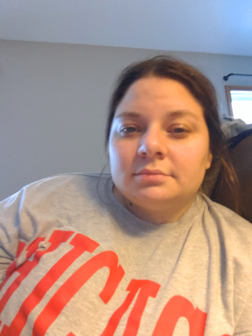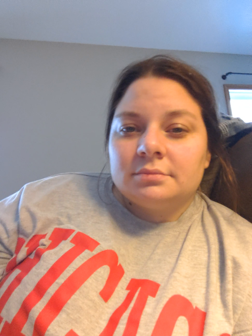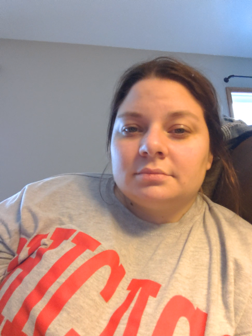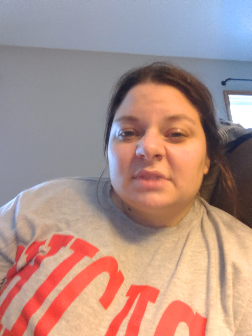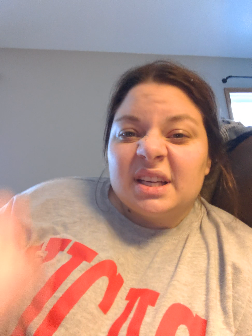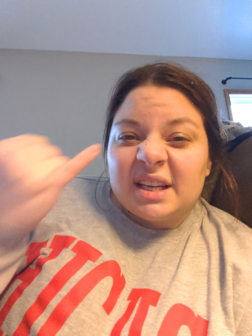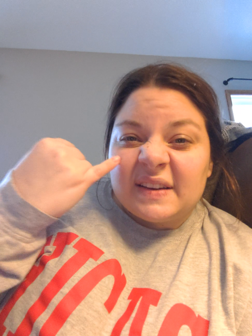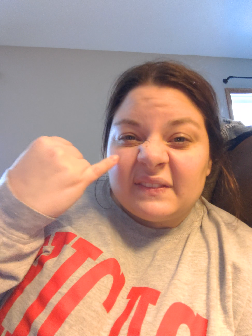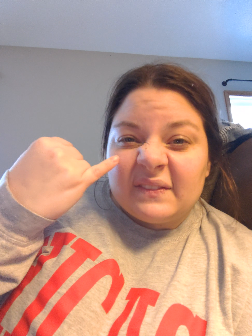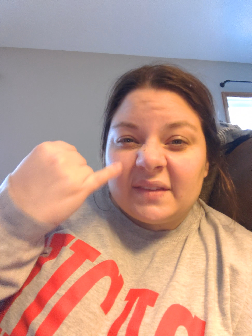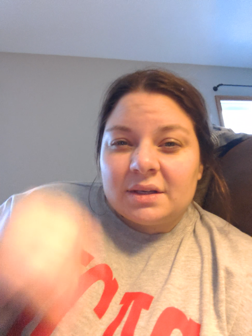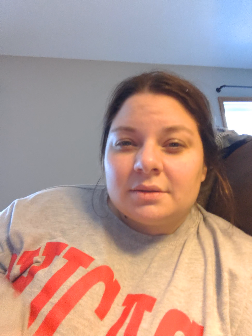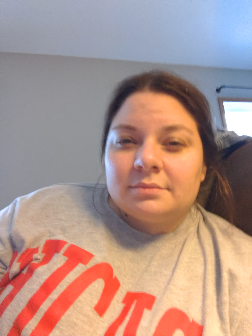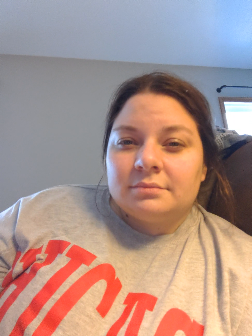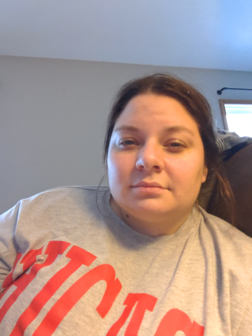if